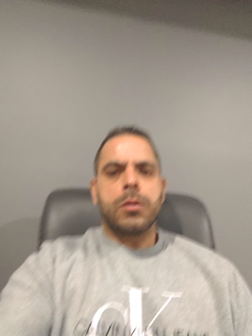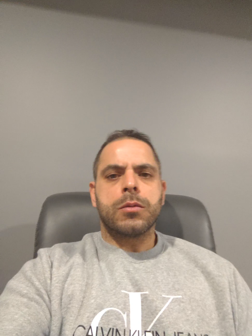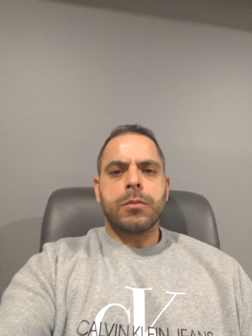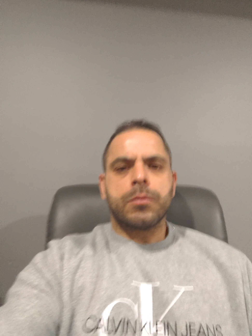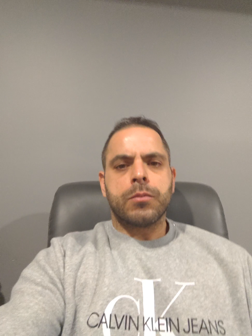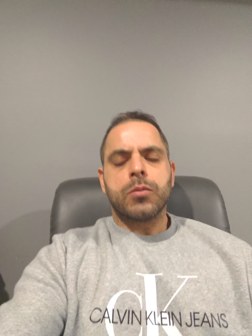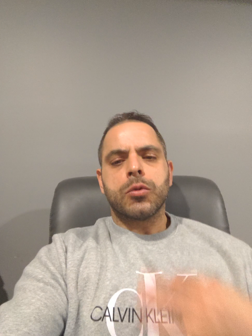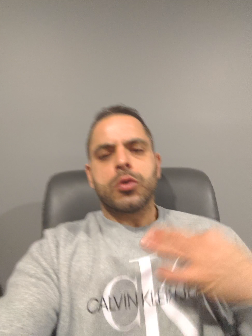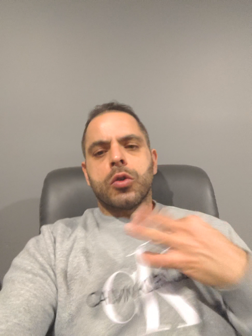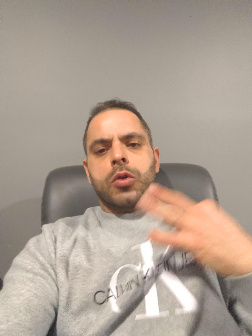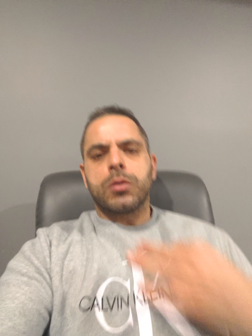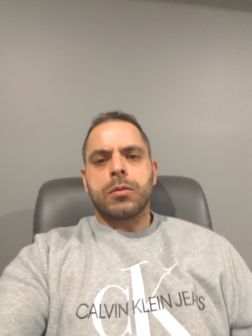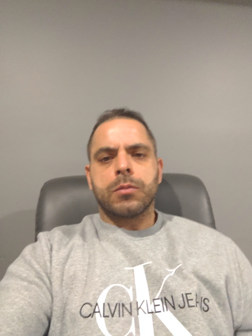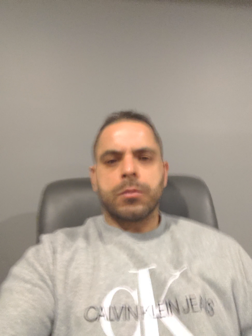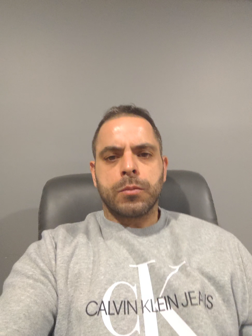shirt